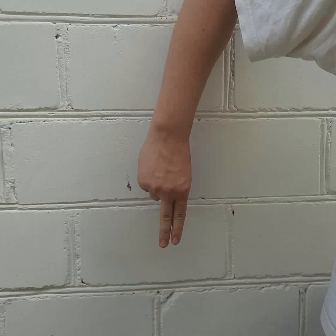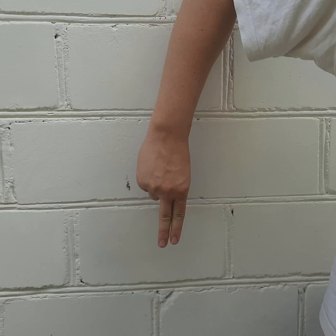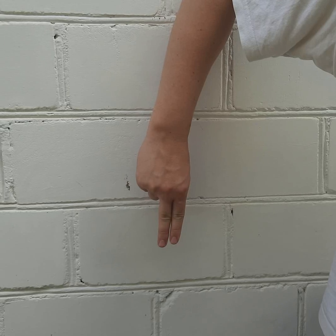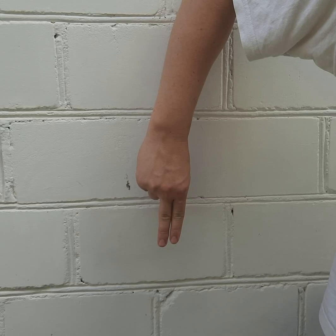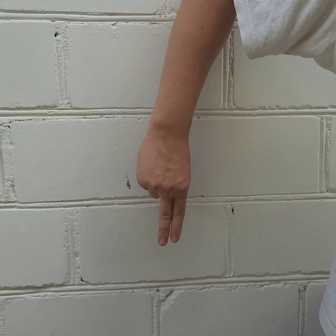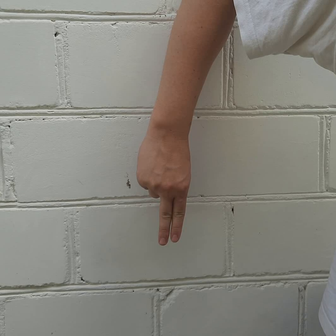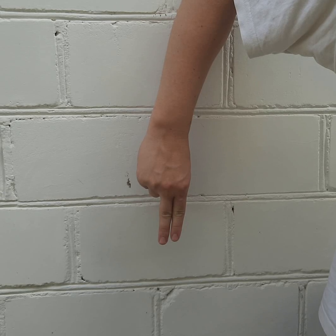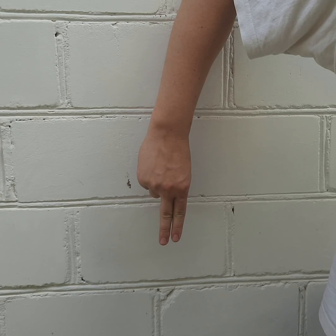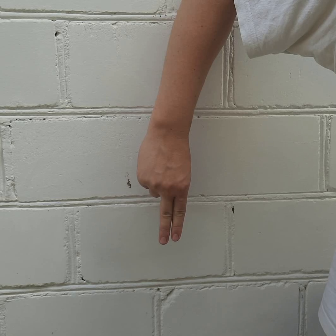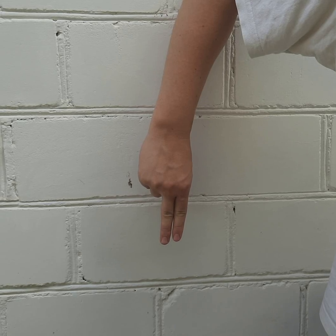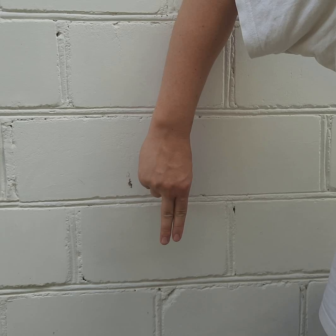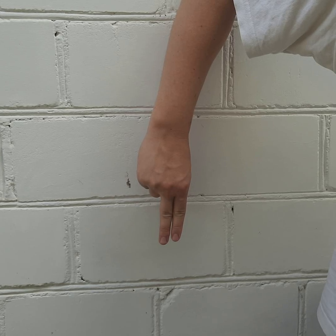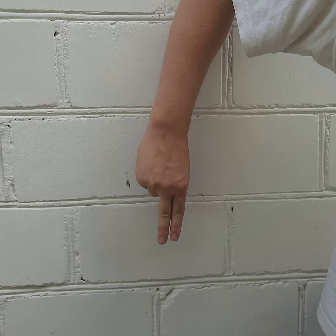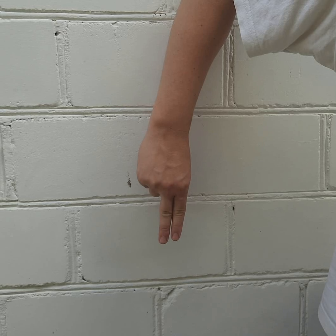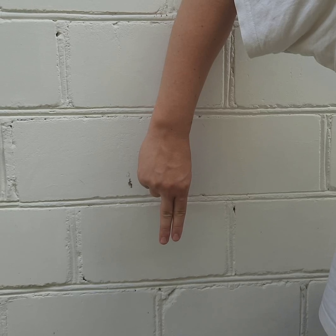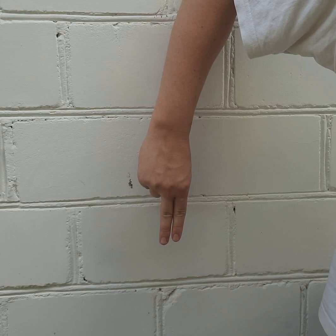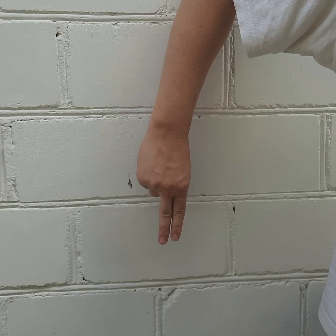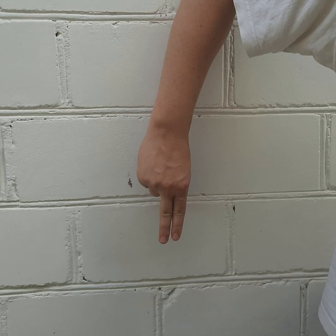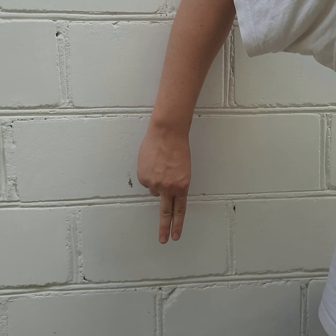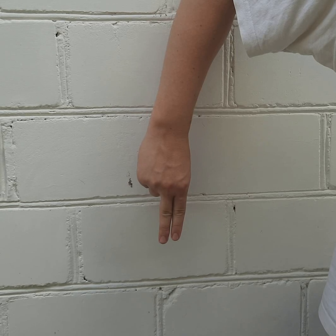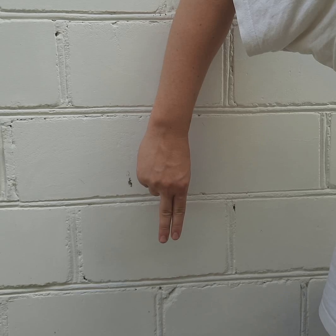П